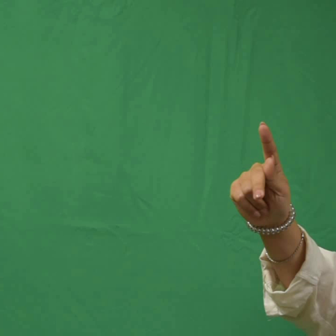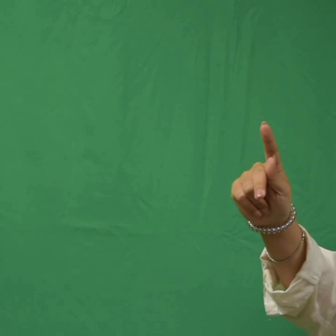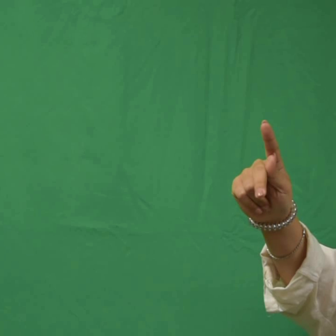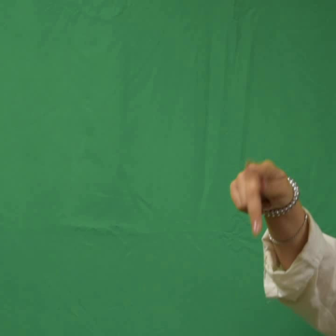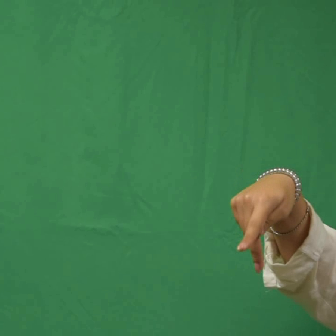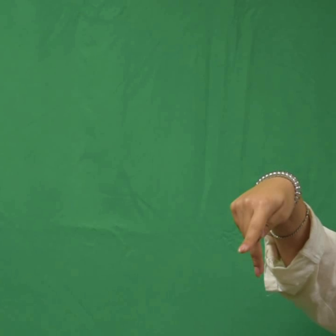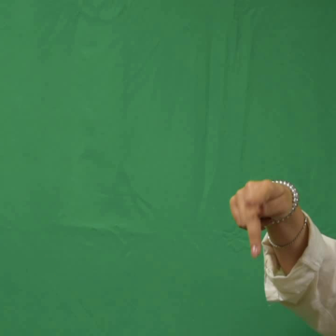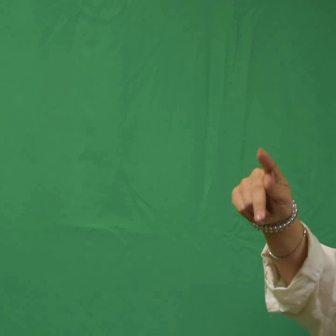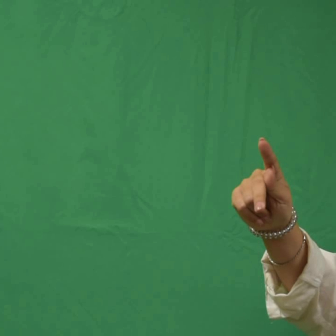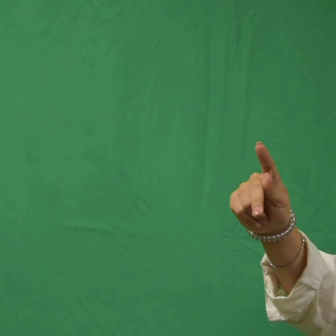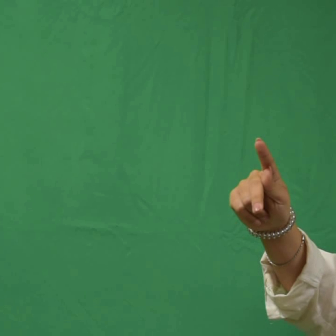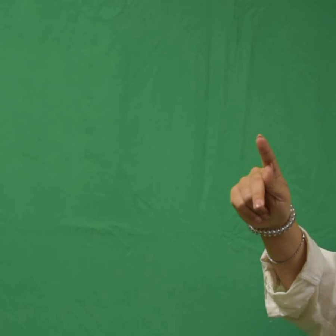K